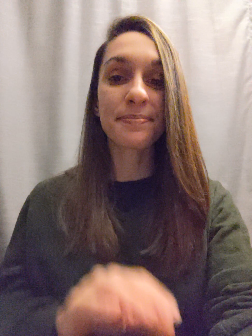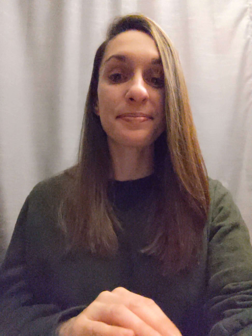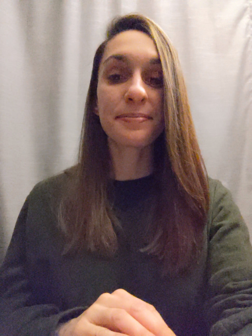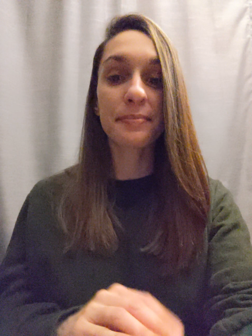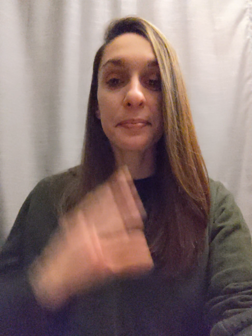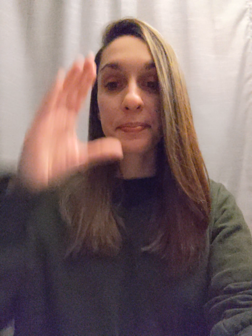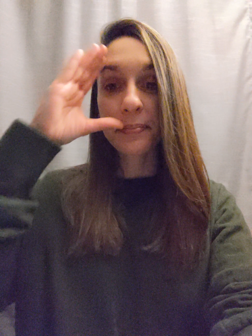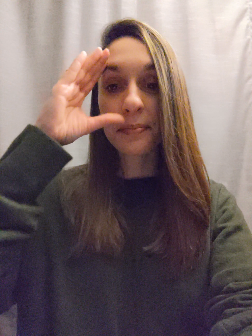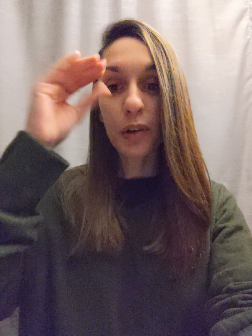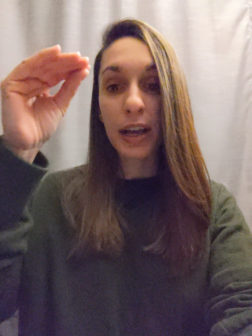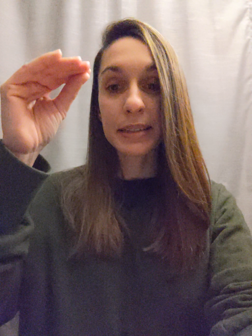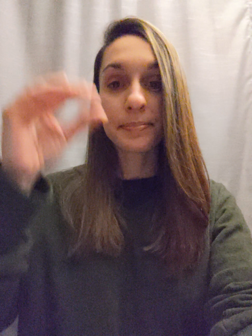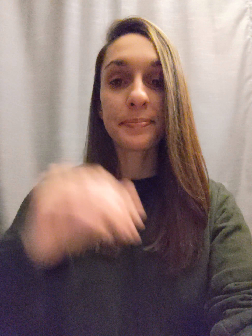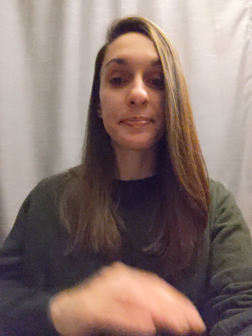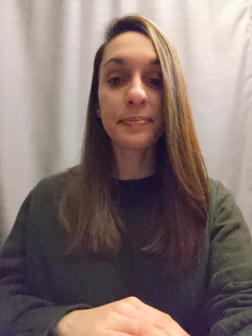boy